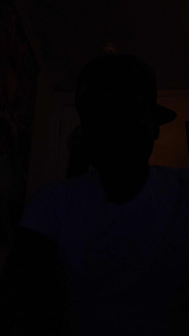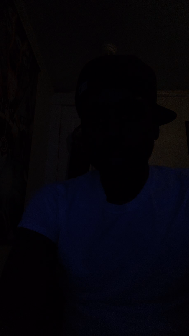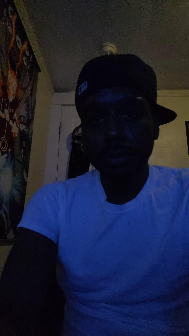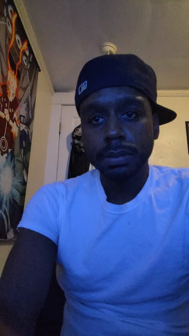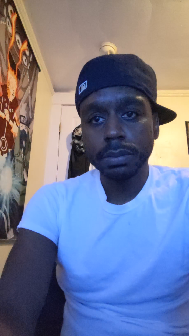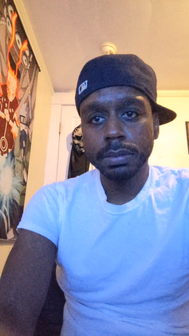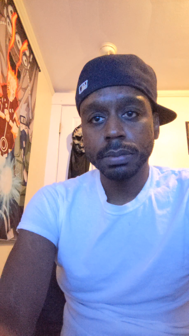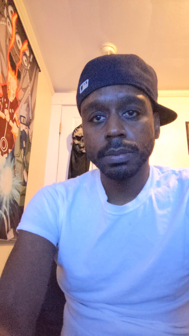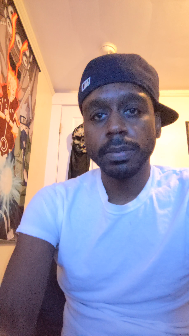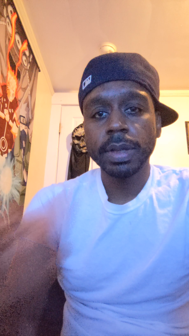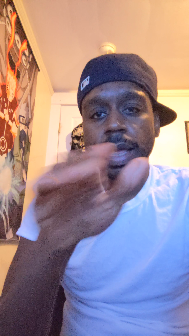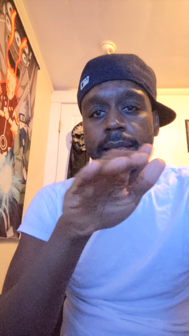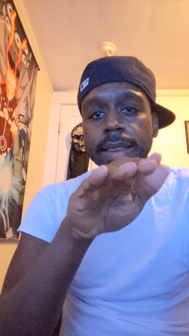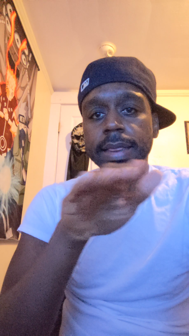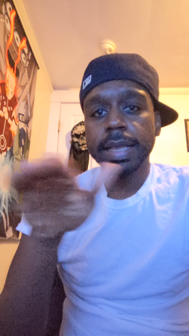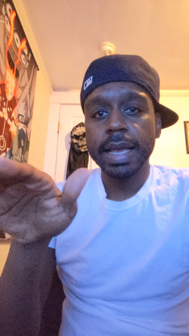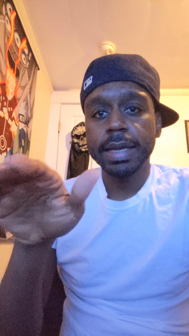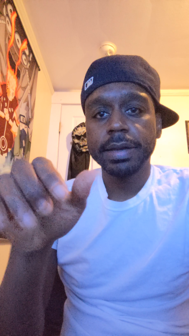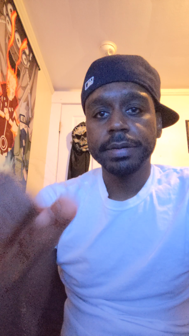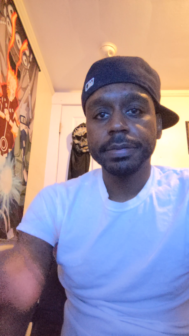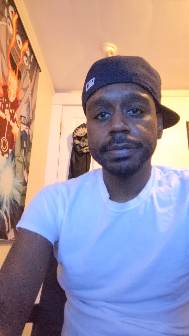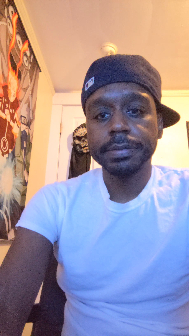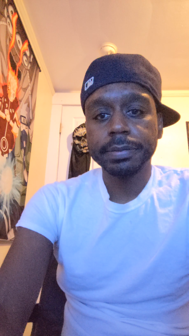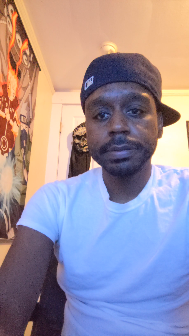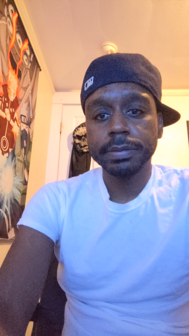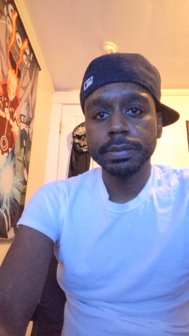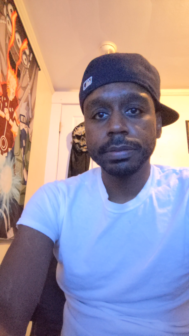nice